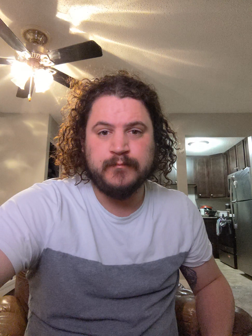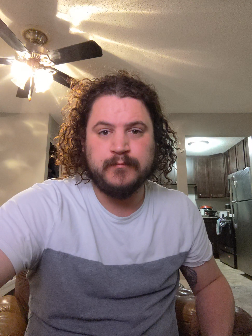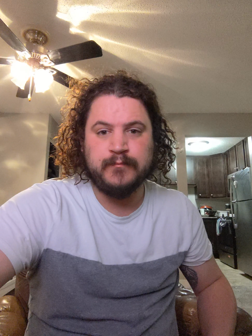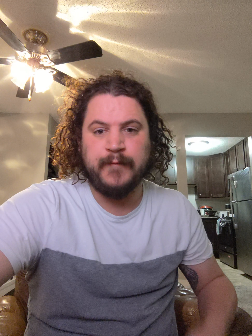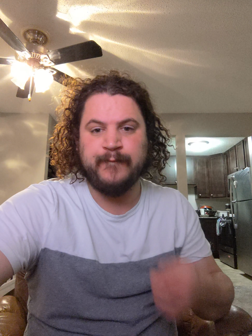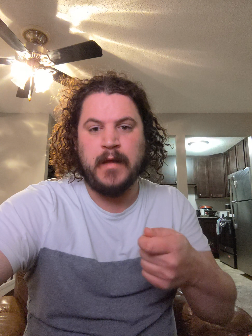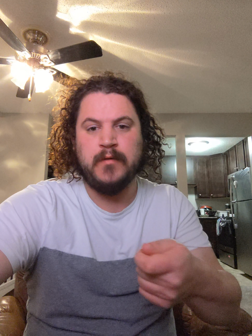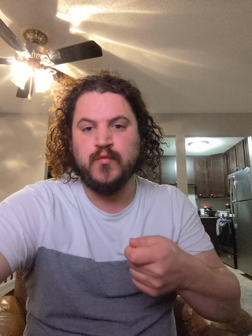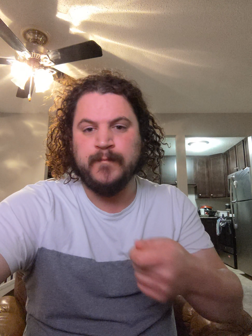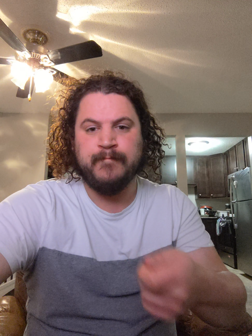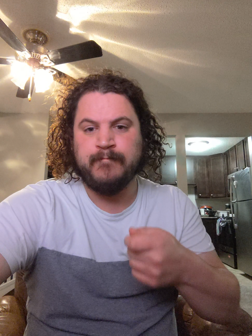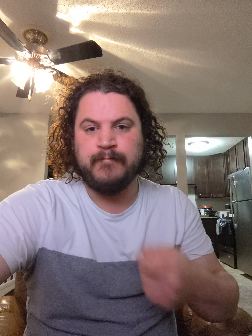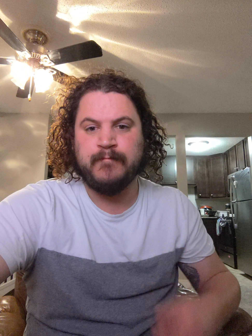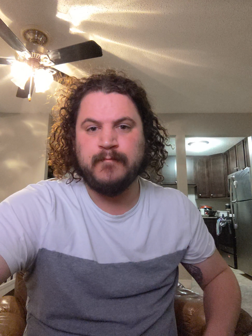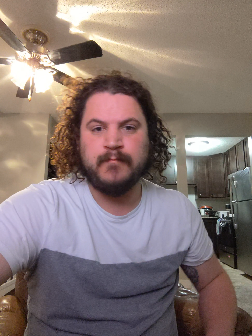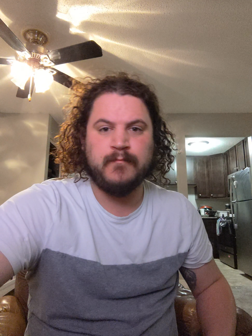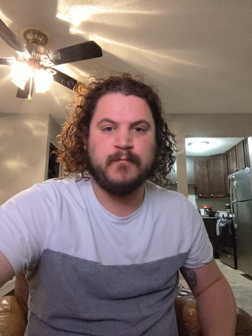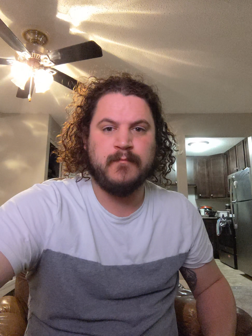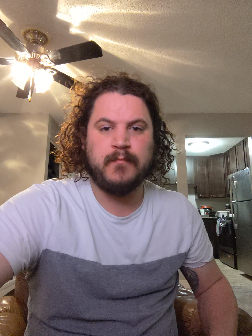vacuum